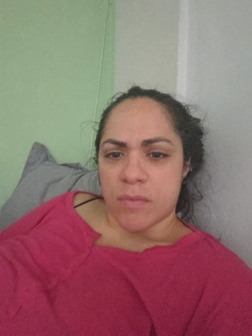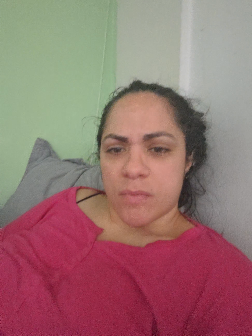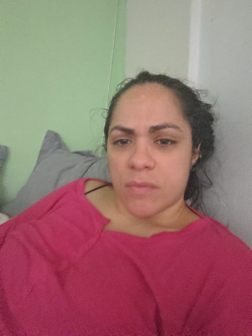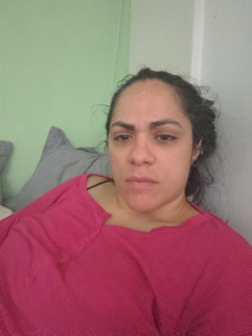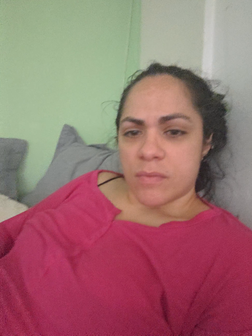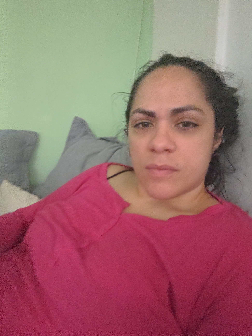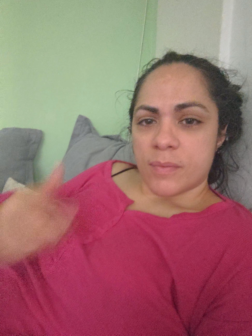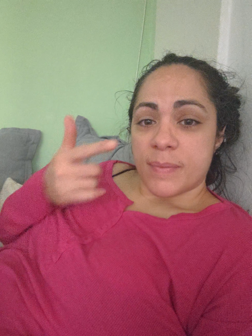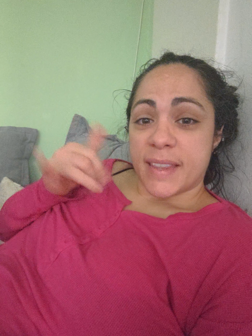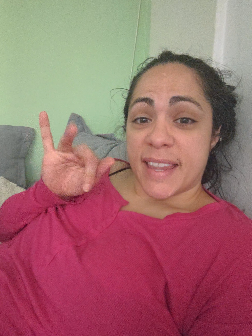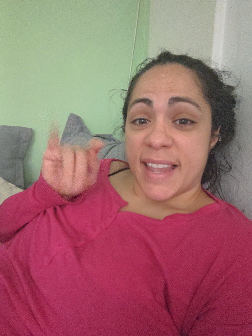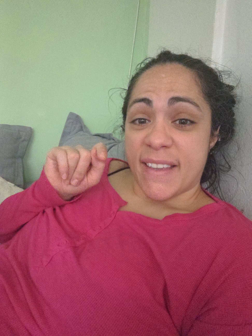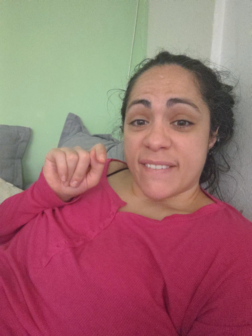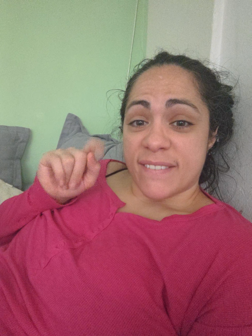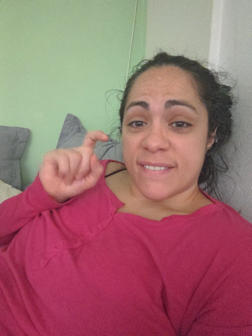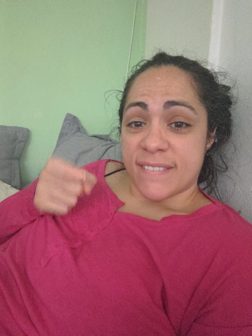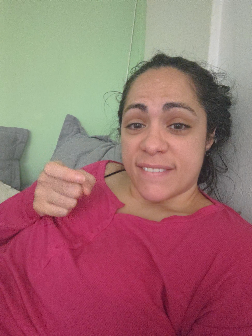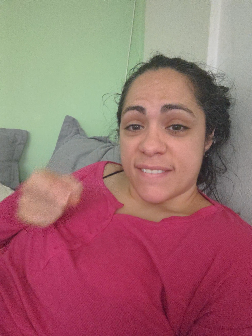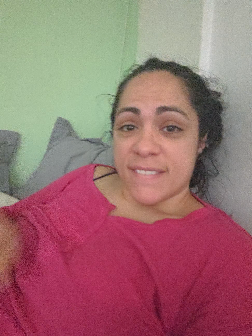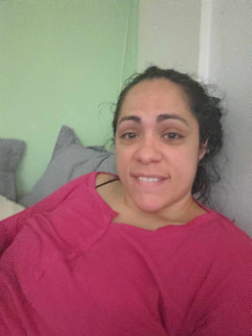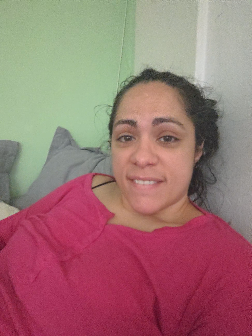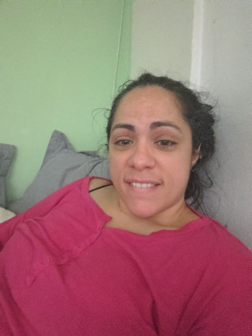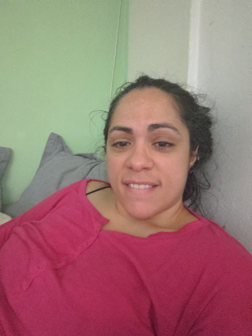gift